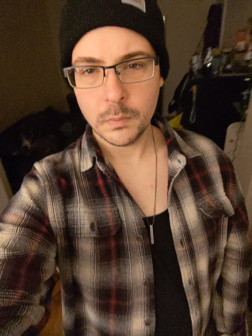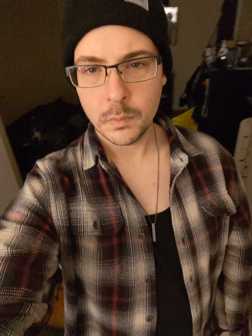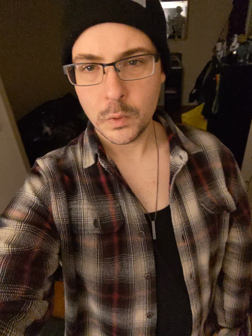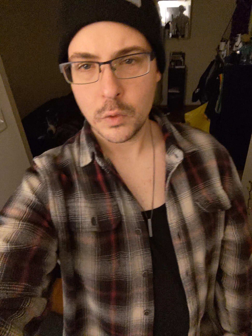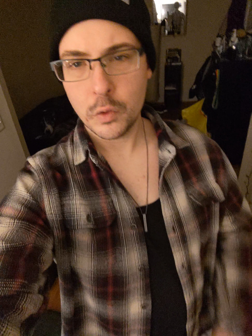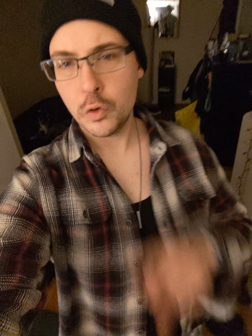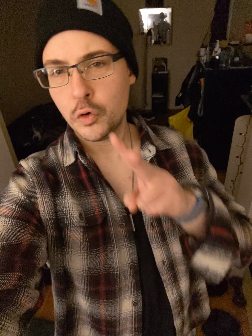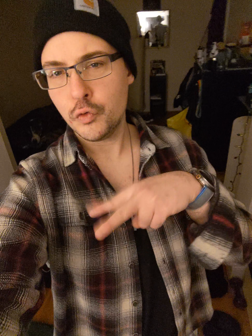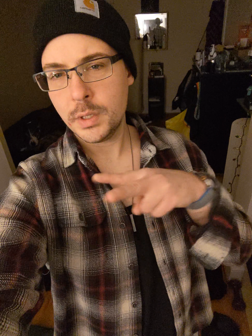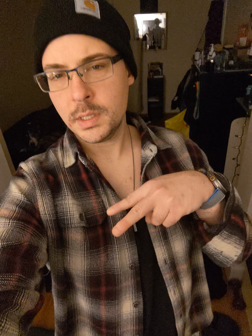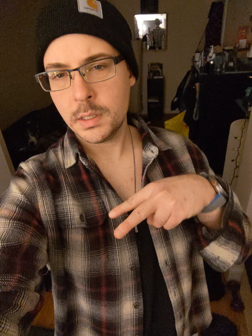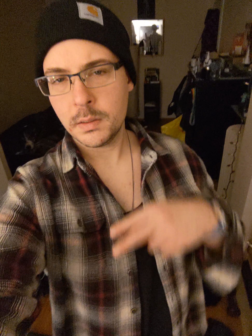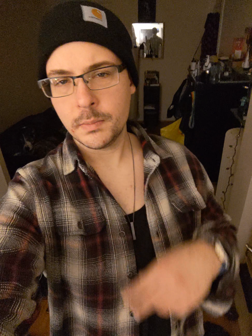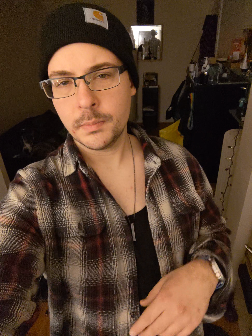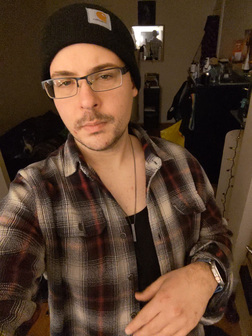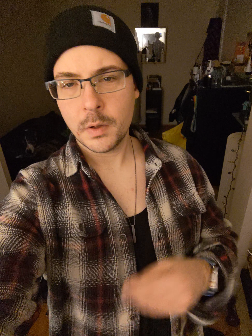read